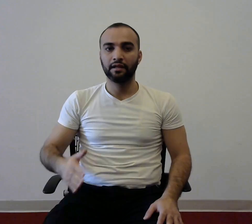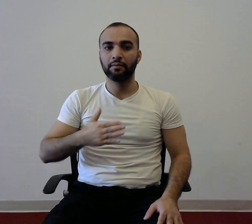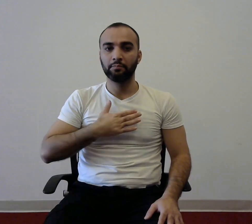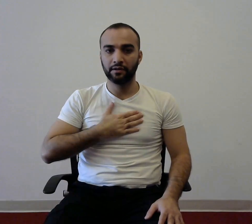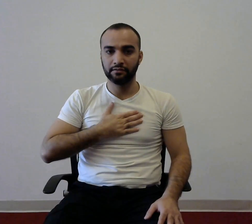mən